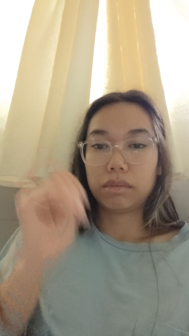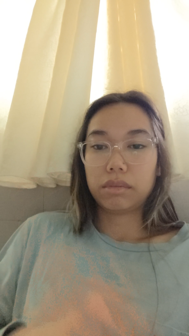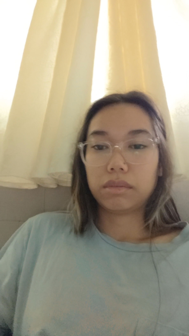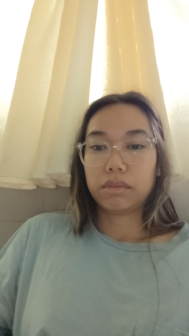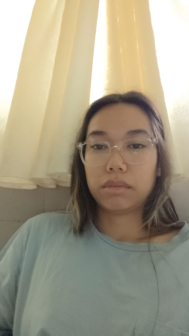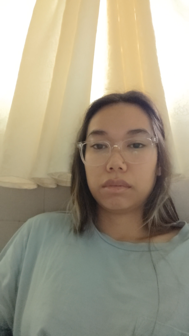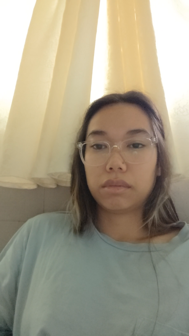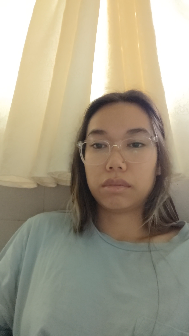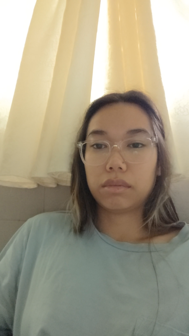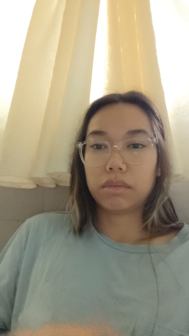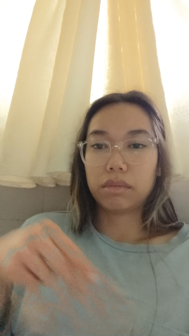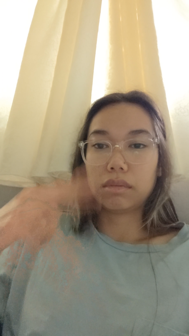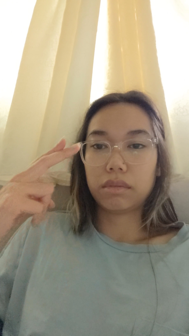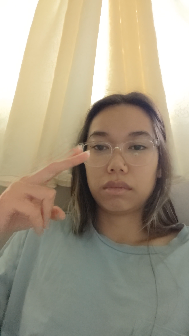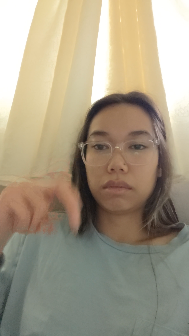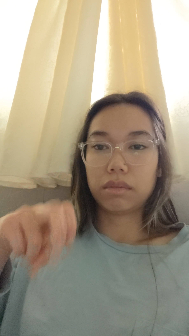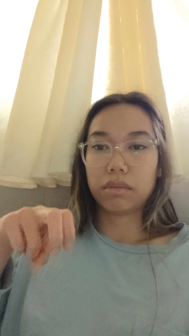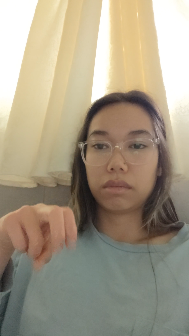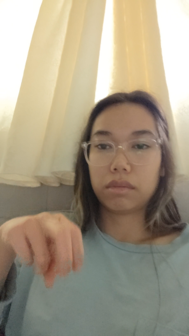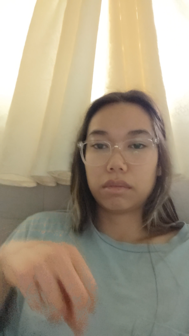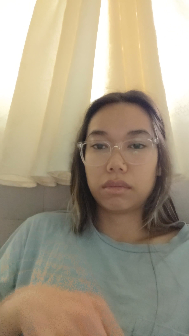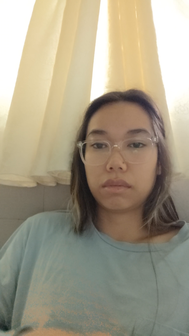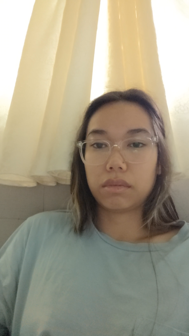high chair